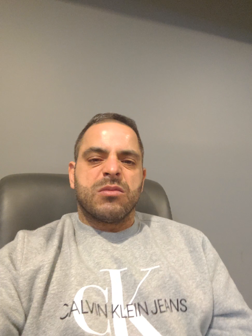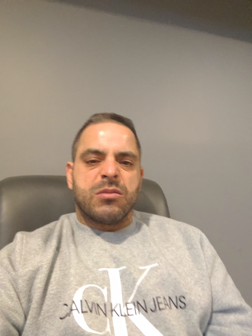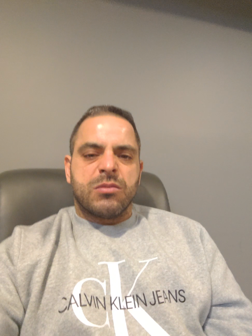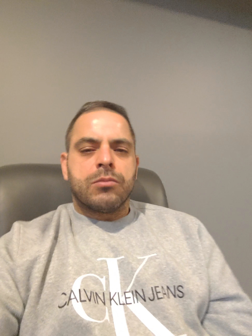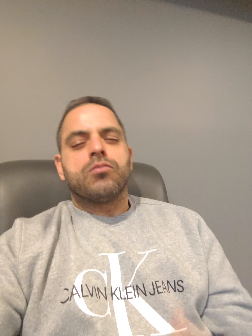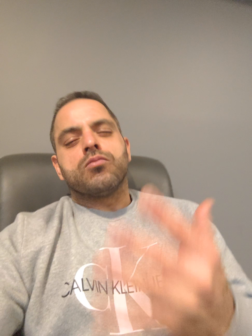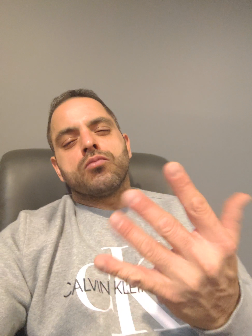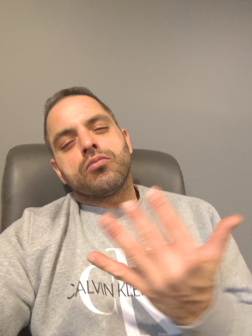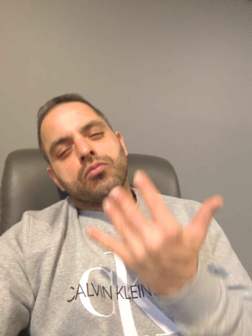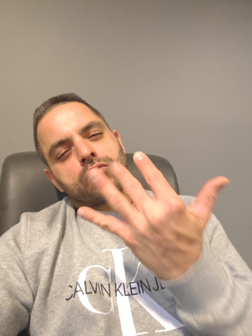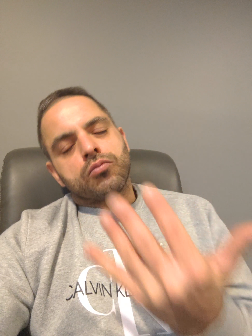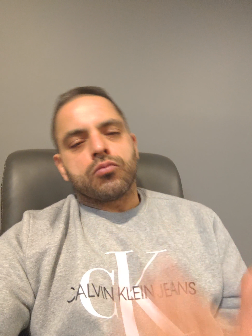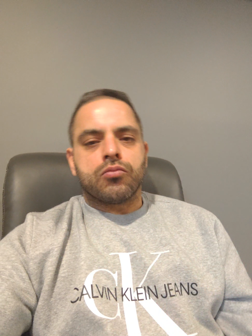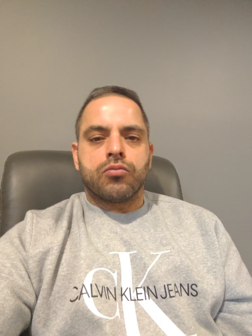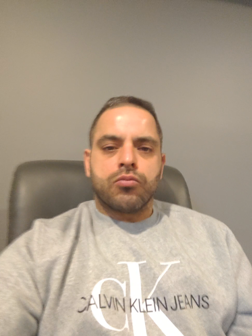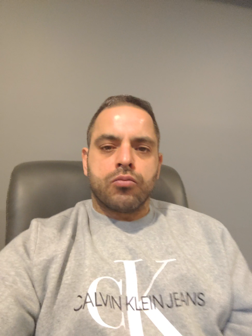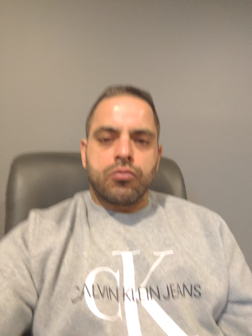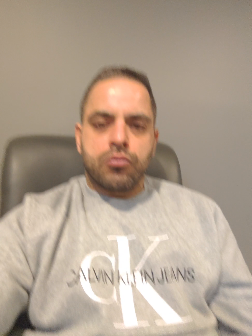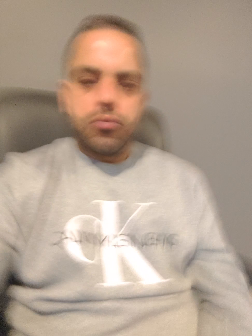wait